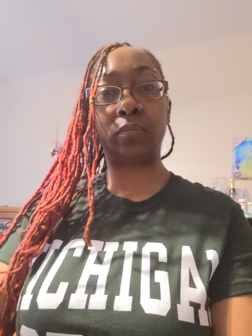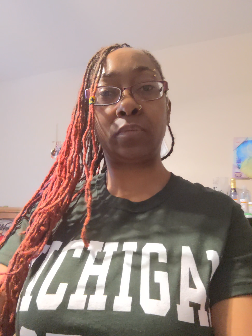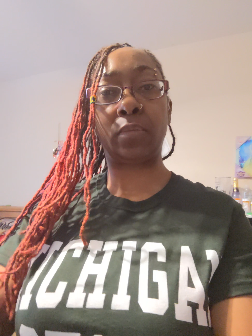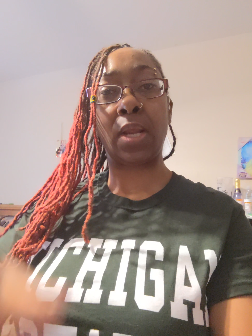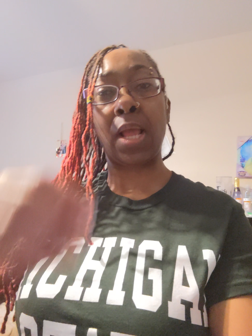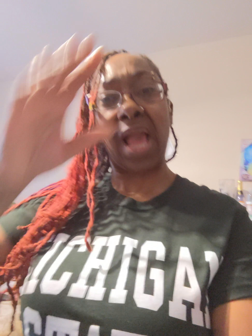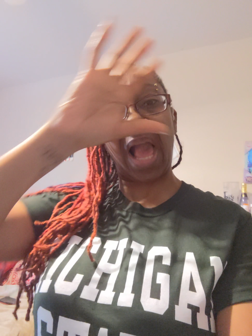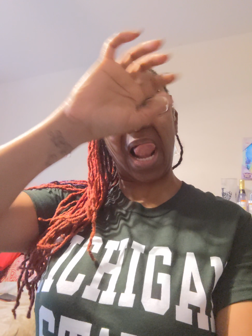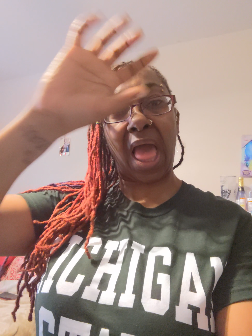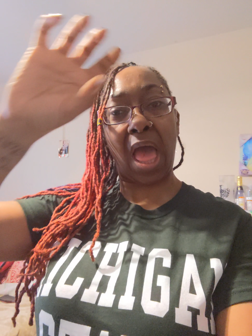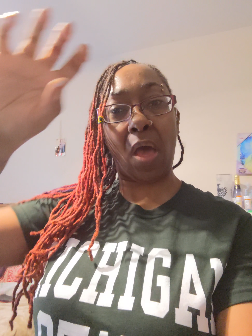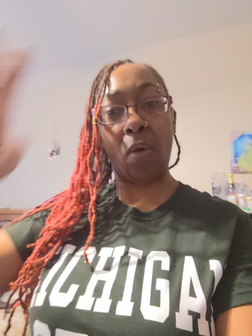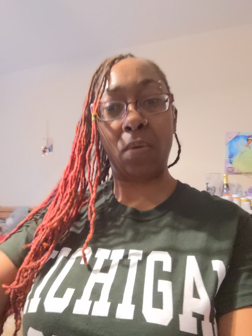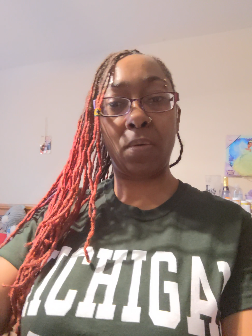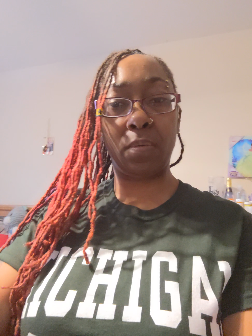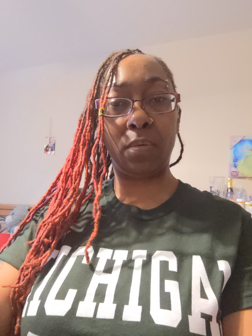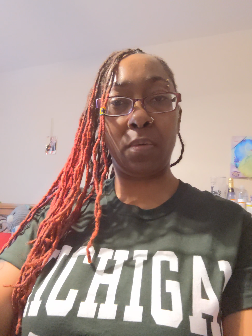cloud